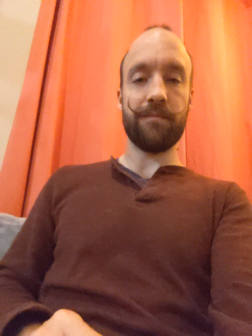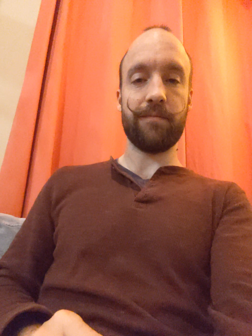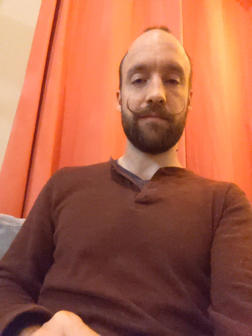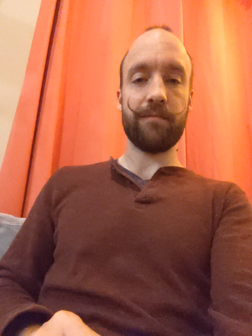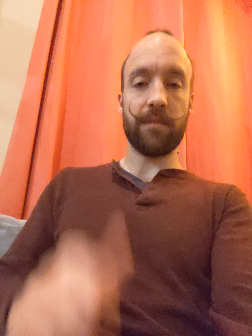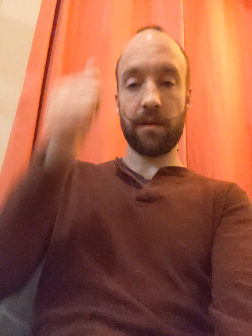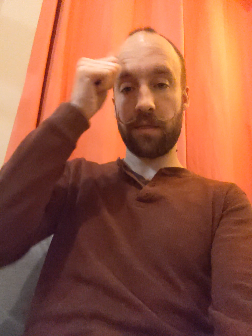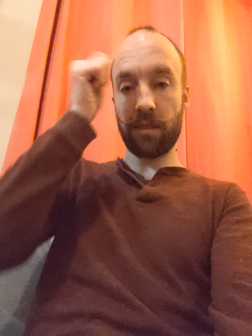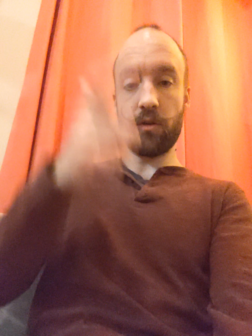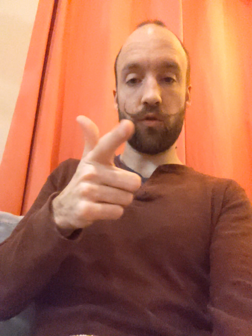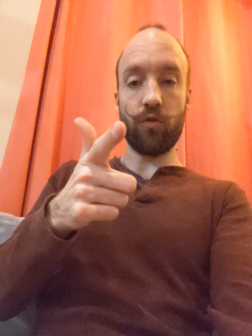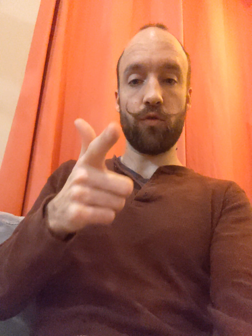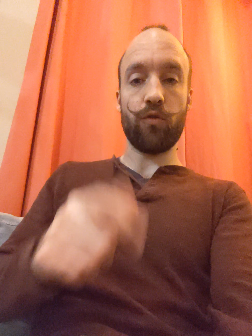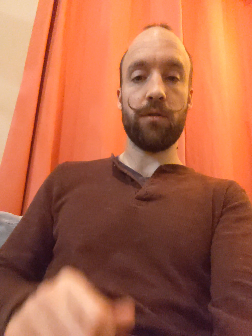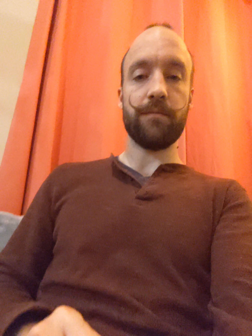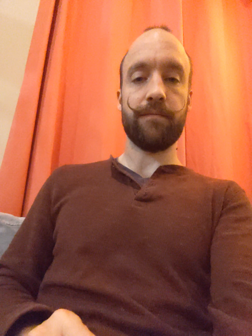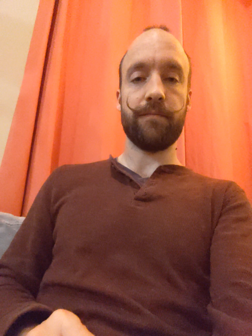brother